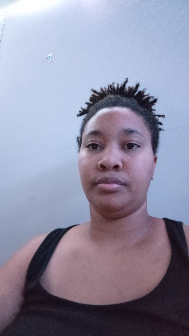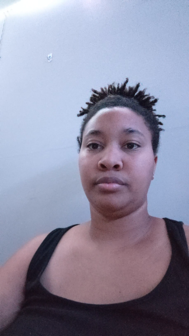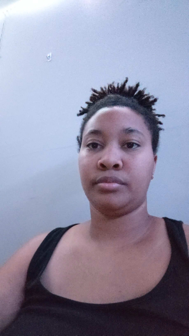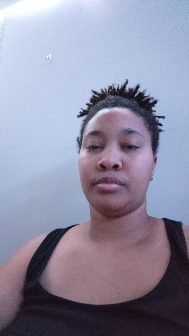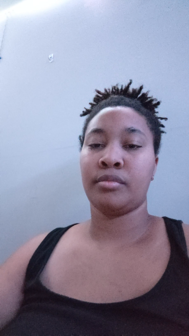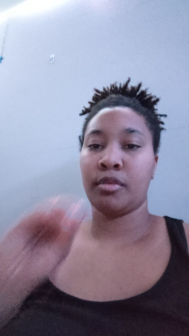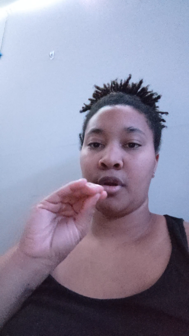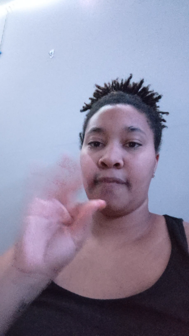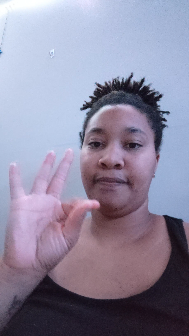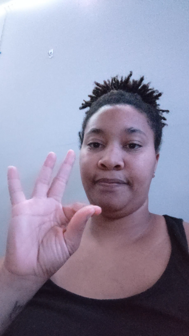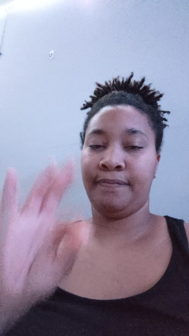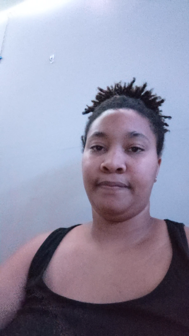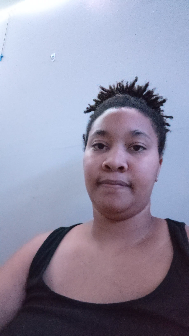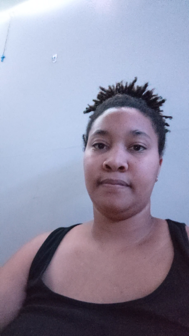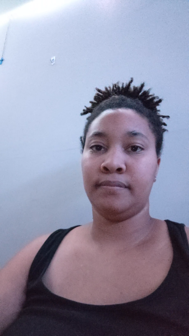of